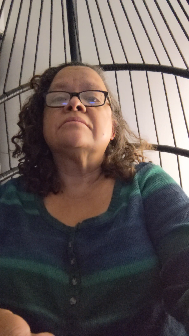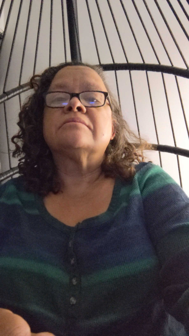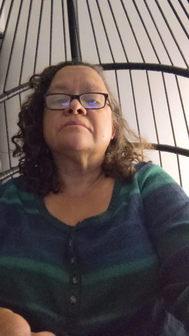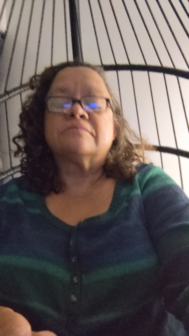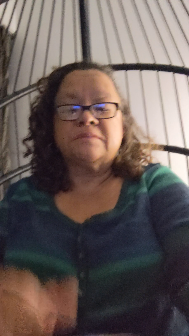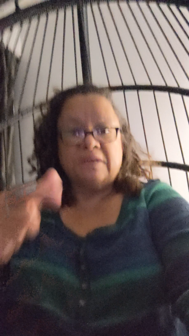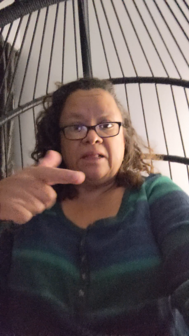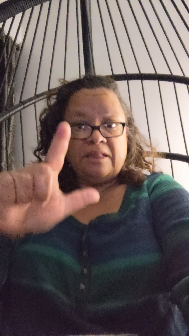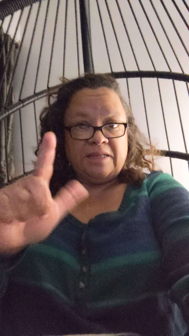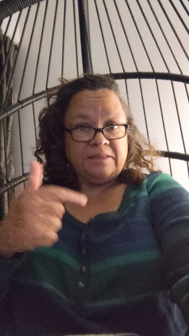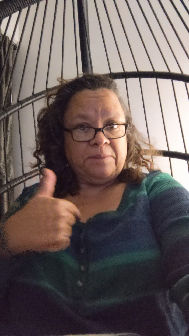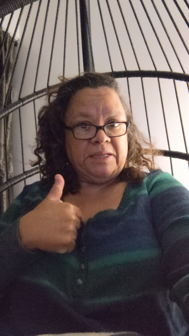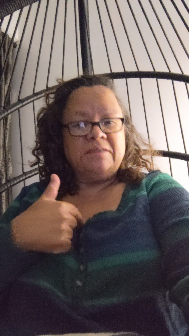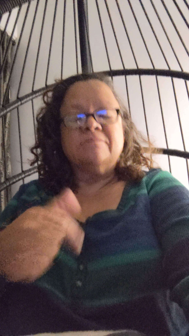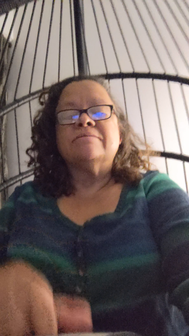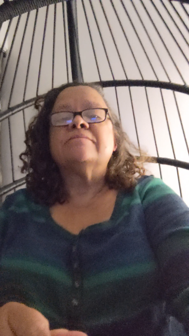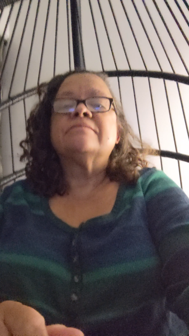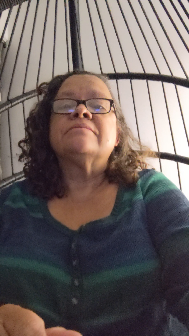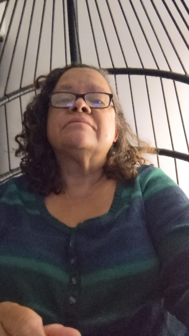let me